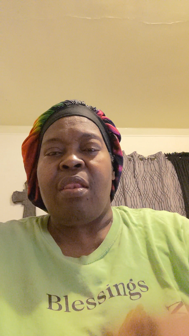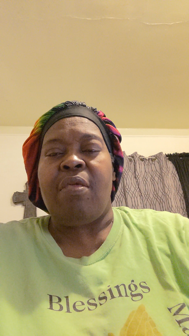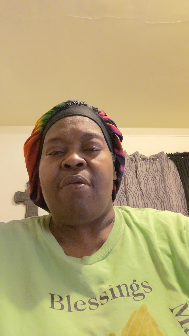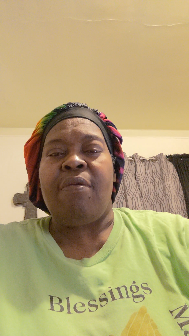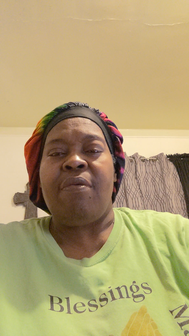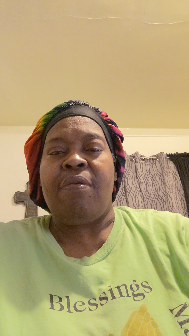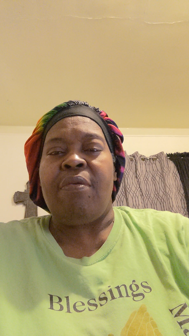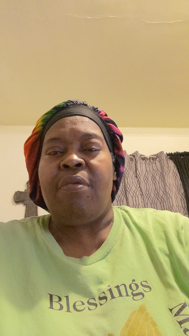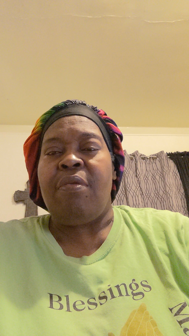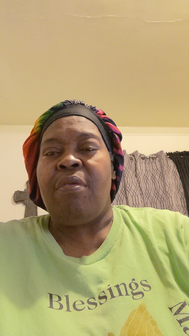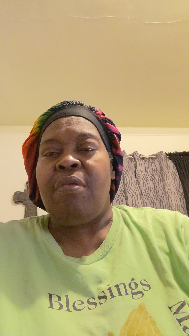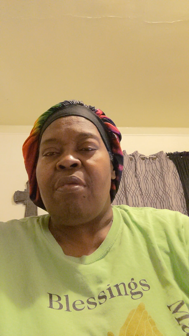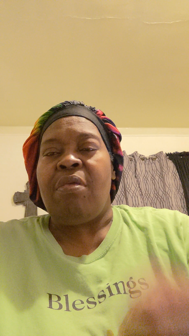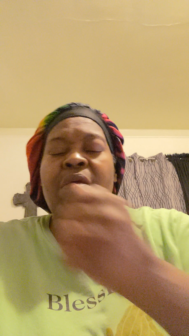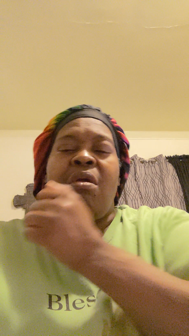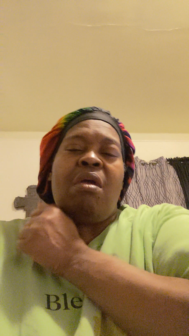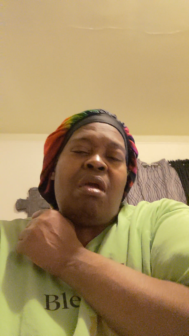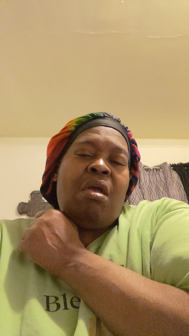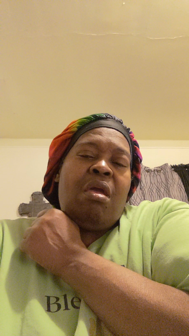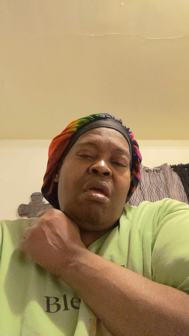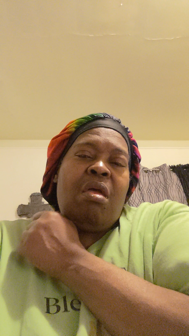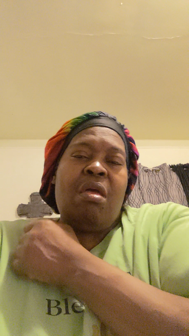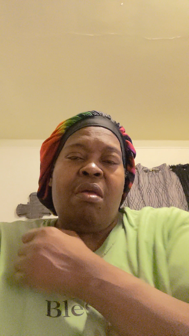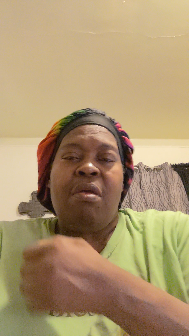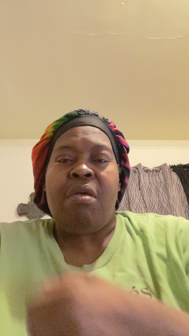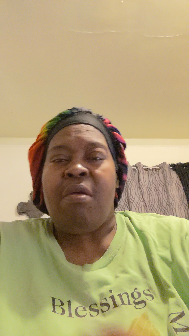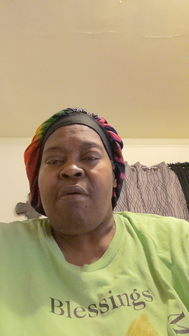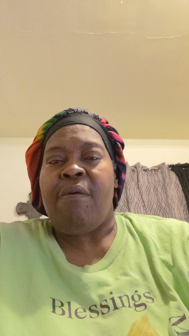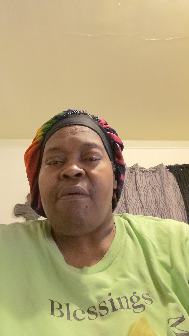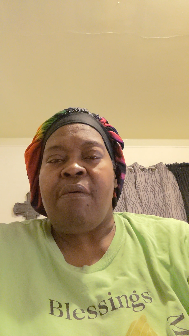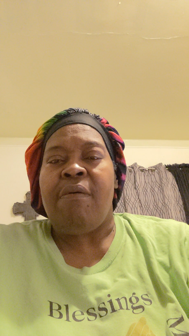hug